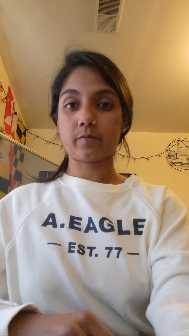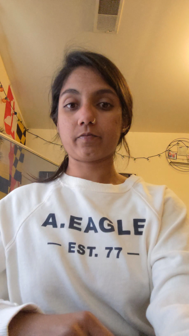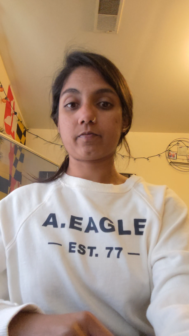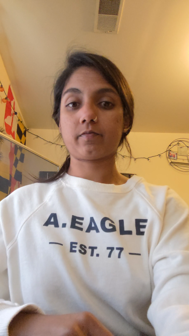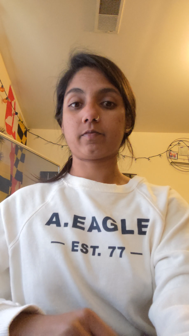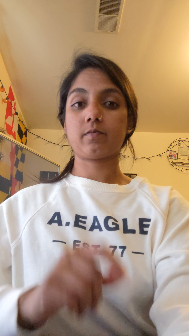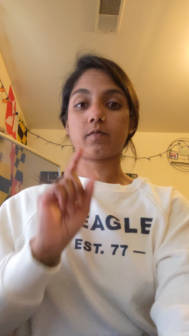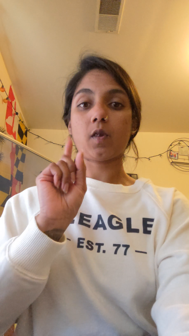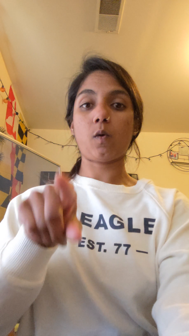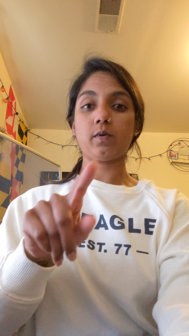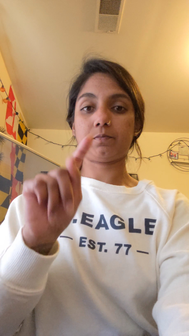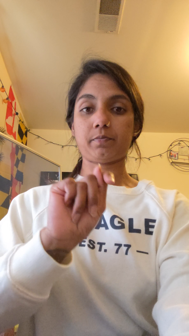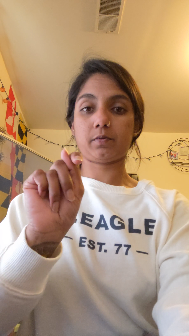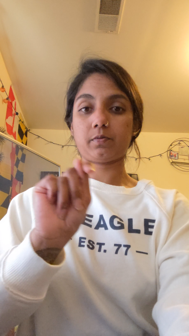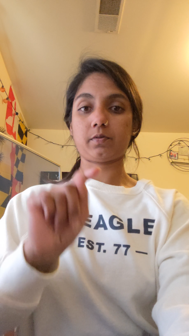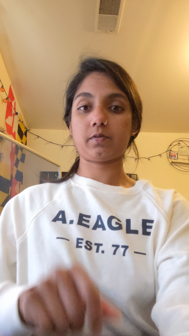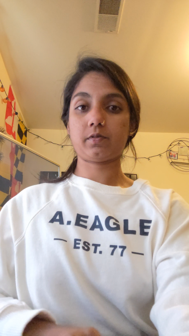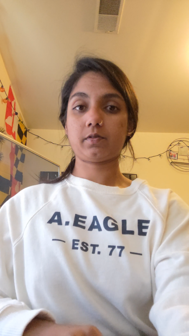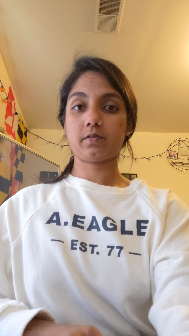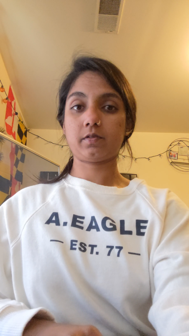go potty